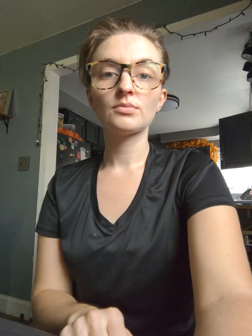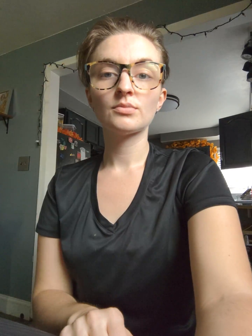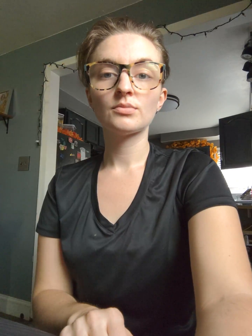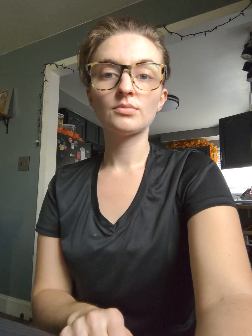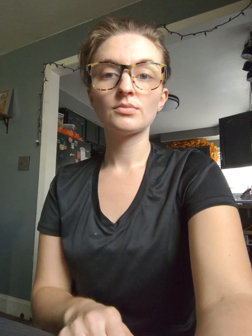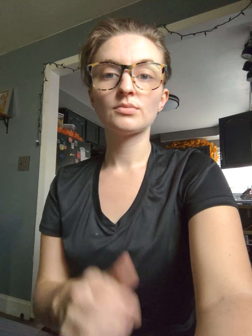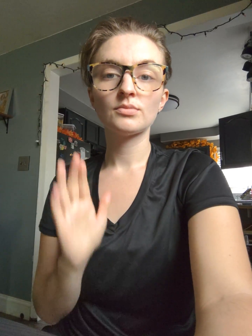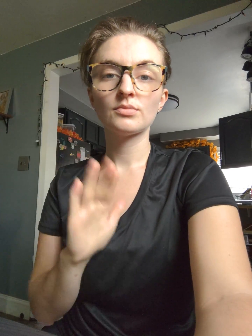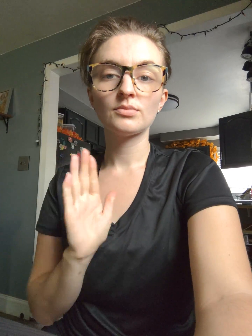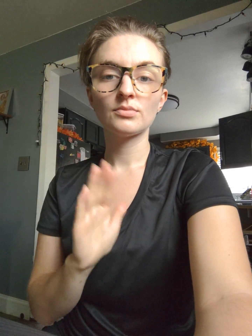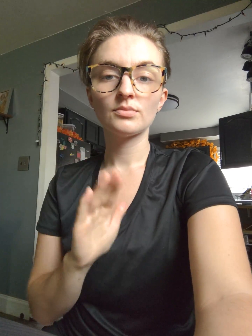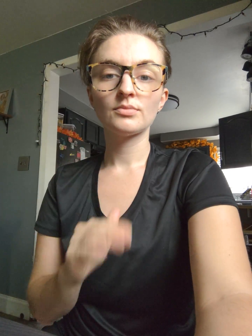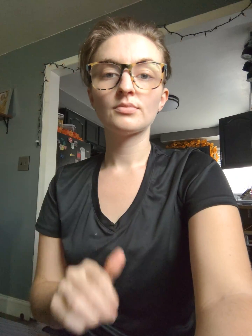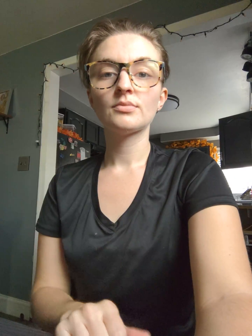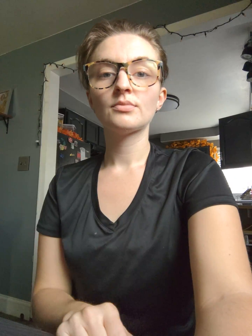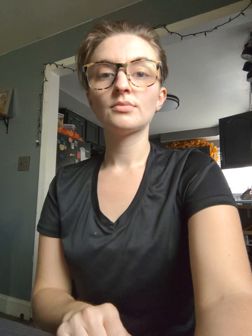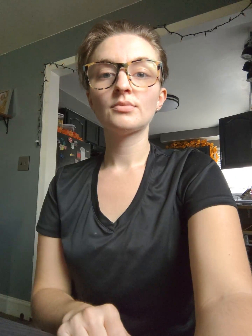clap